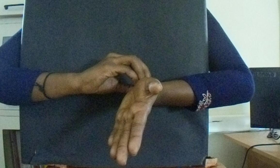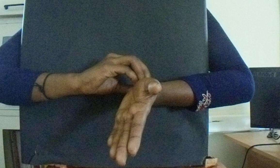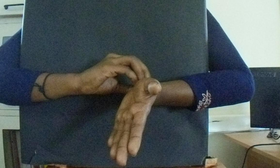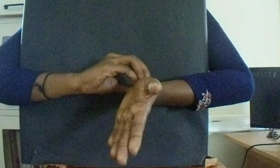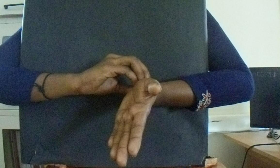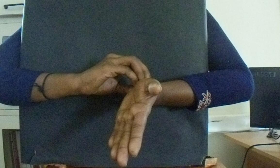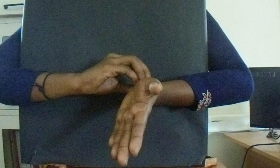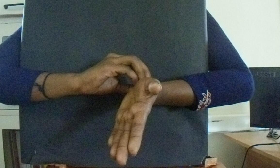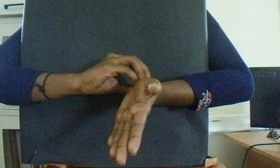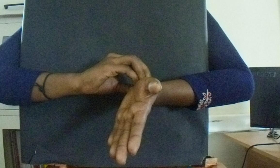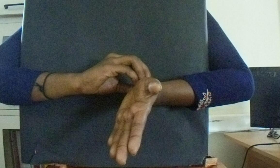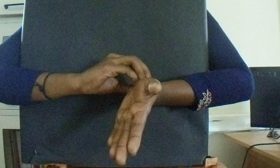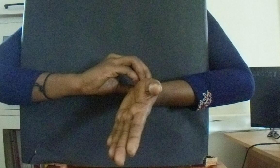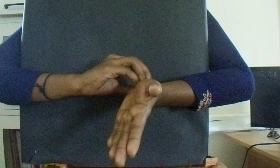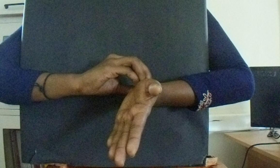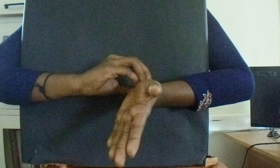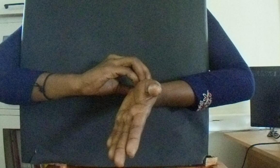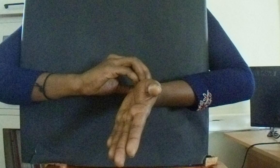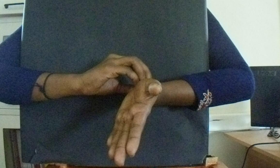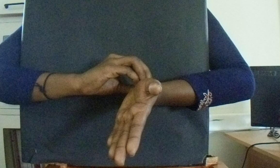doctor